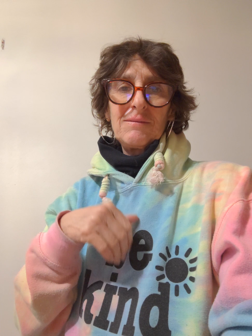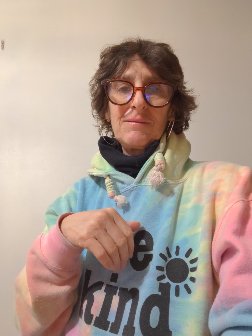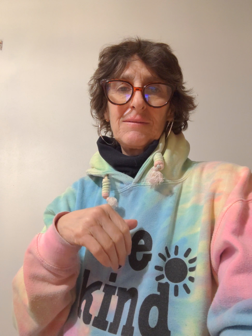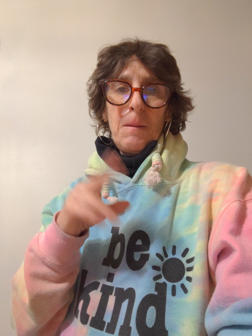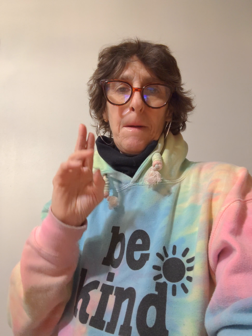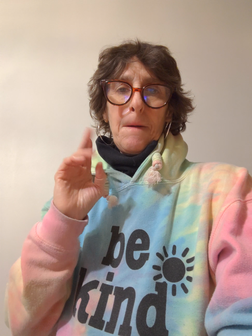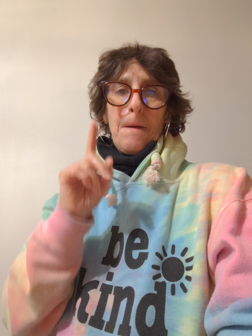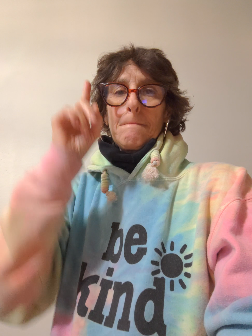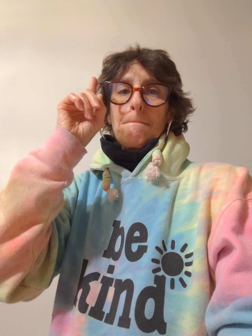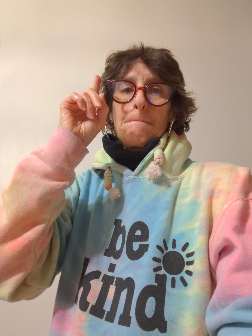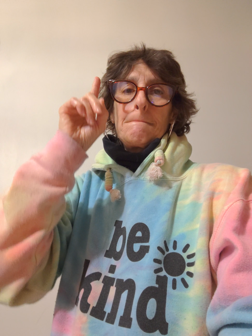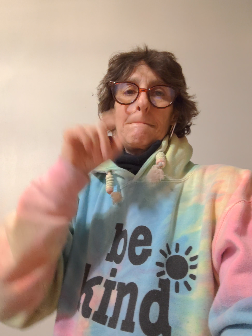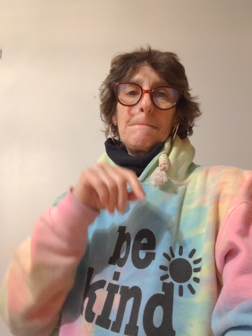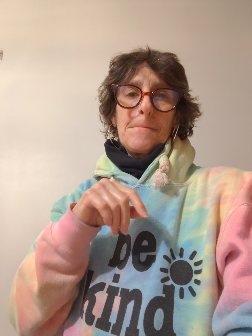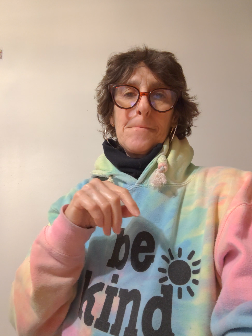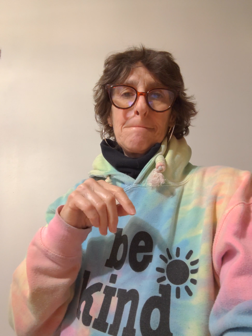up